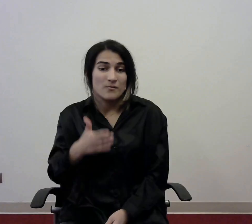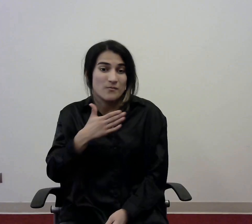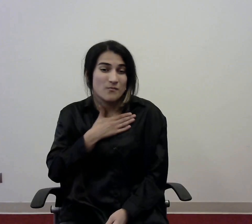mən